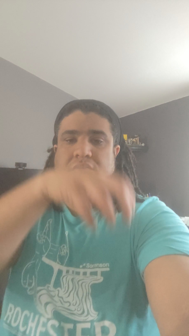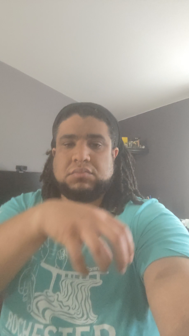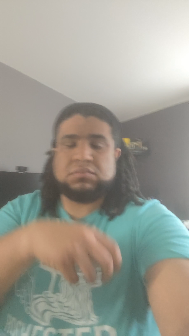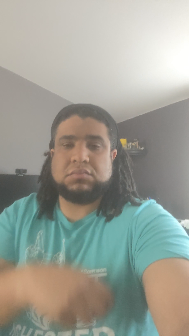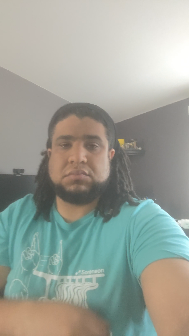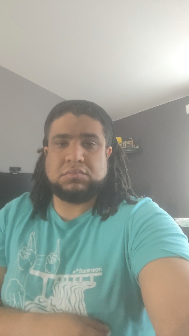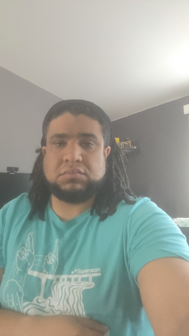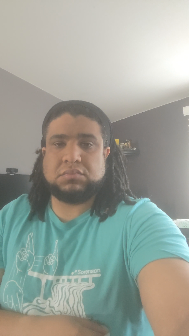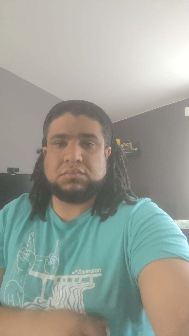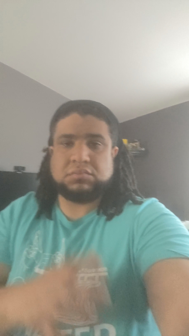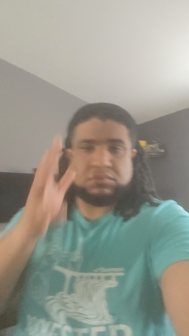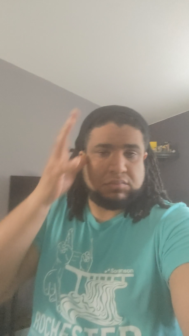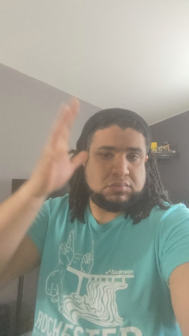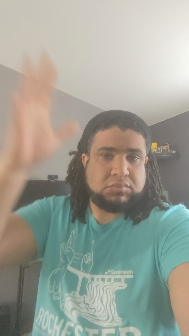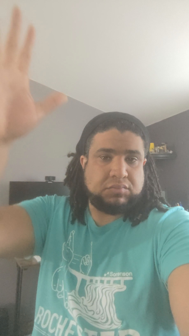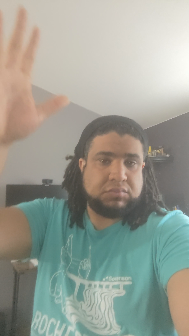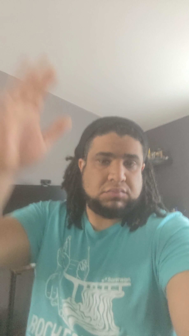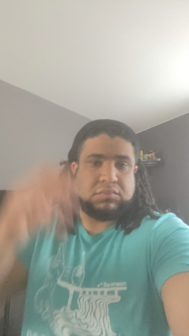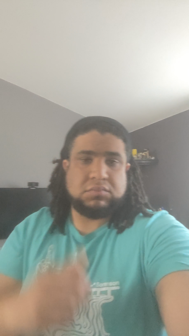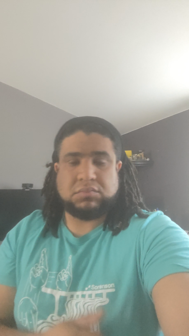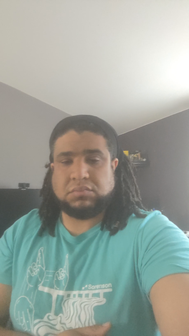moose